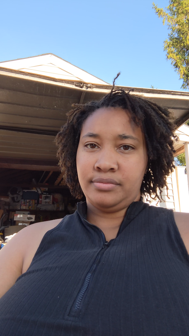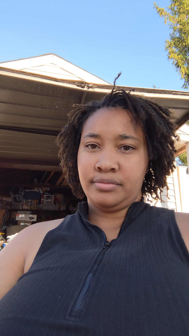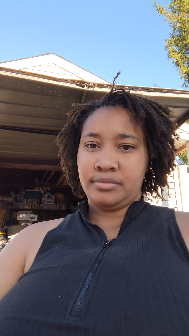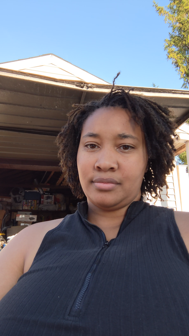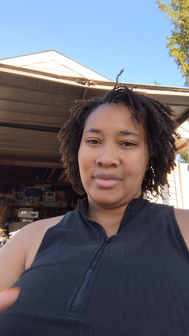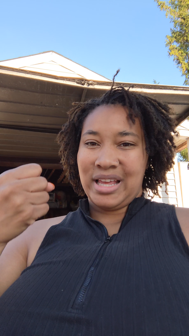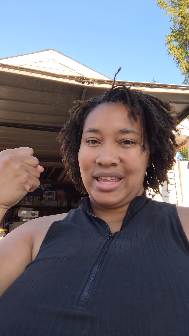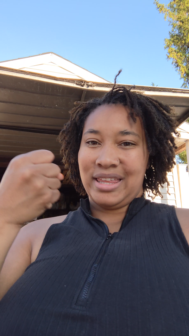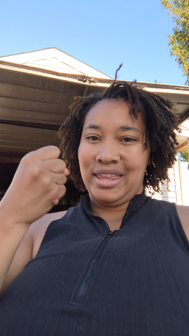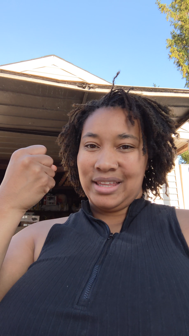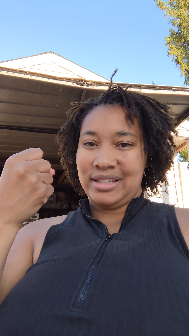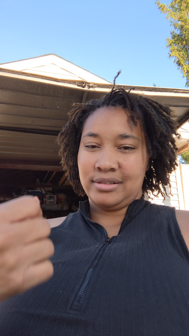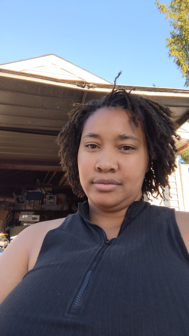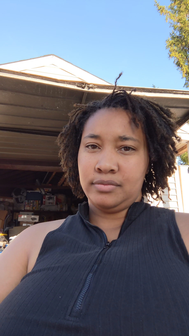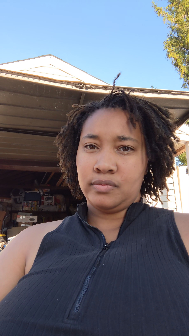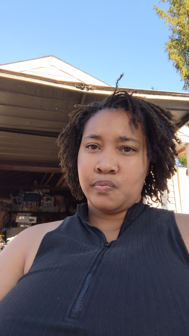hit